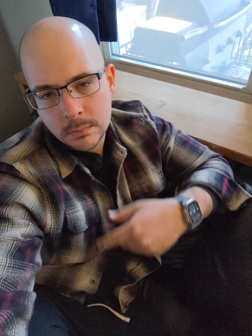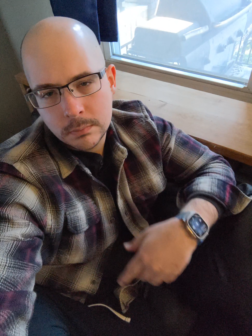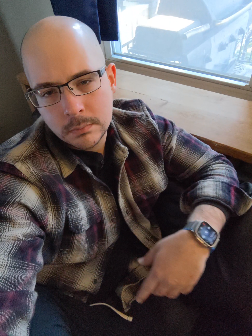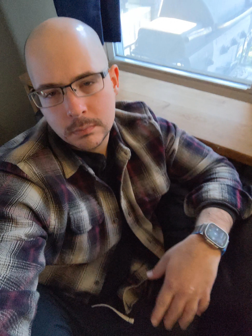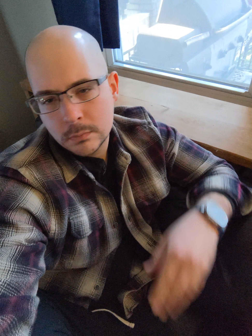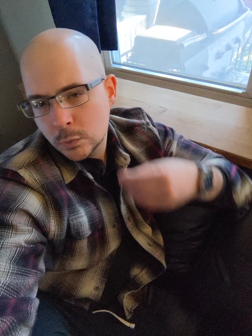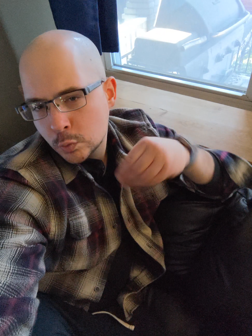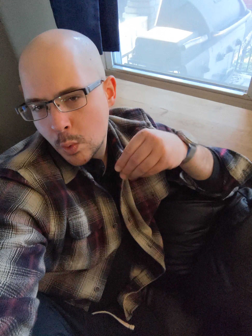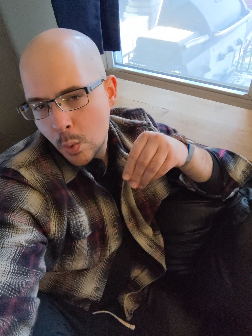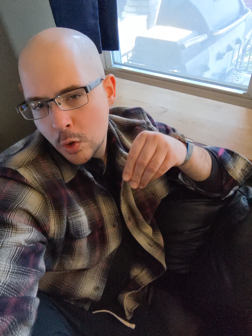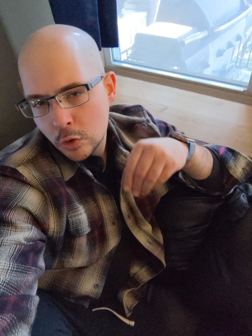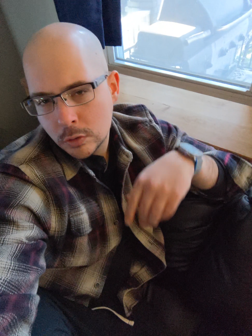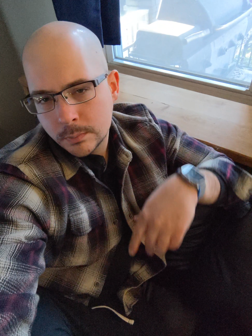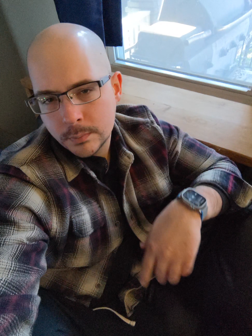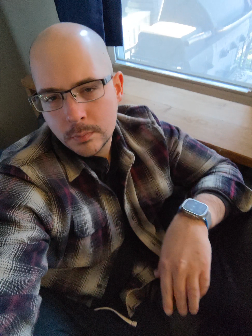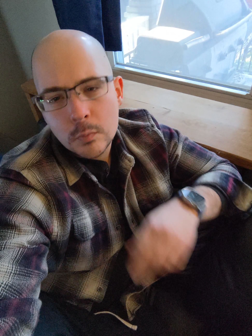store